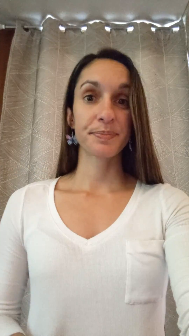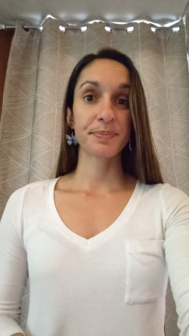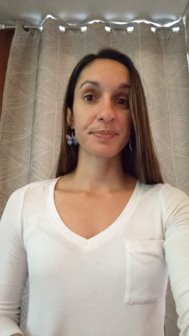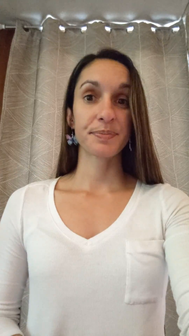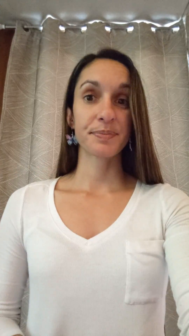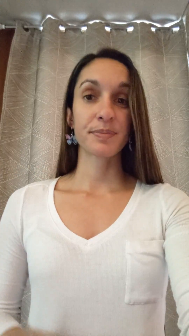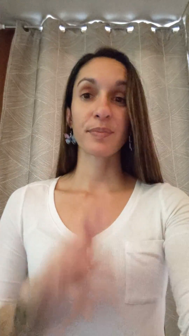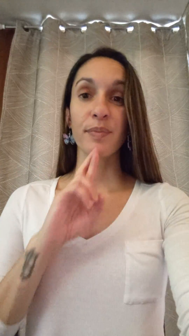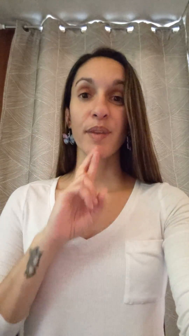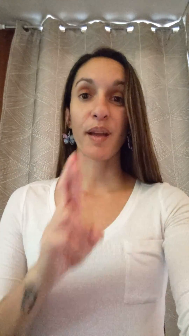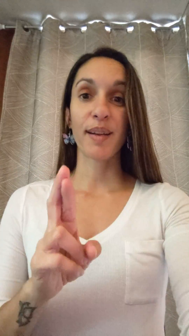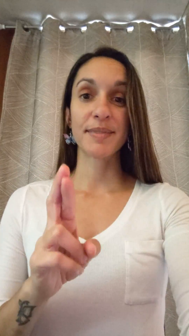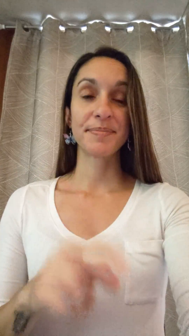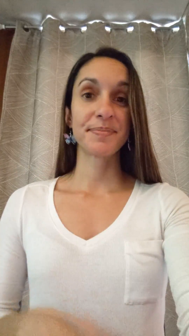are